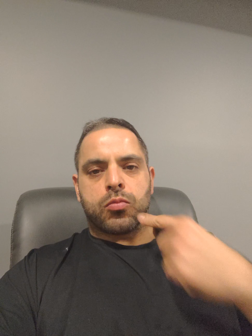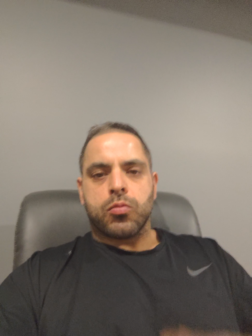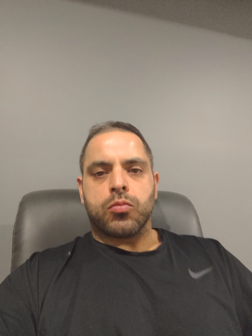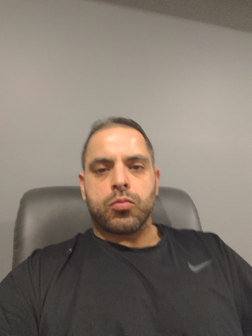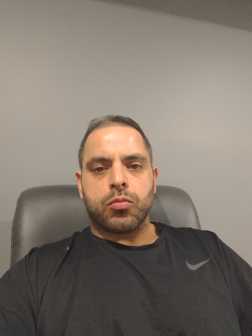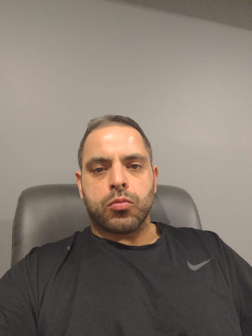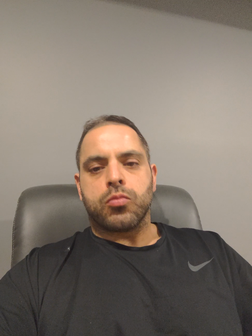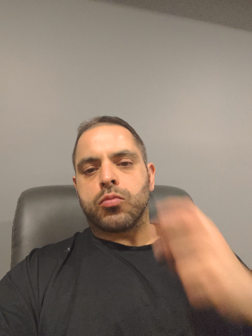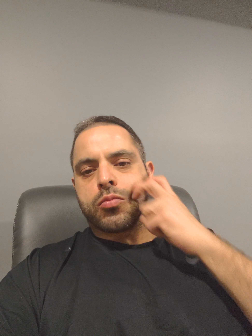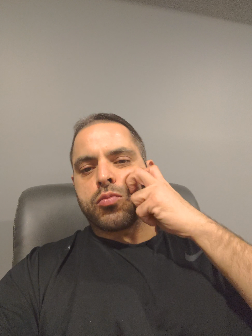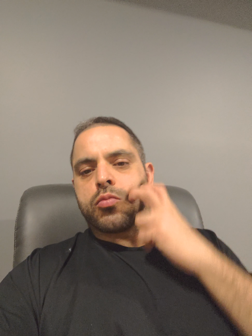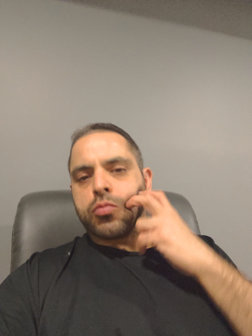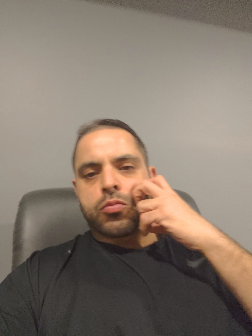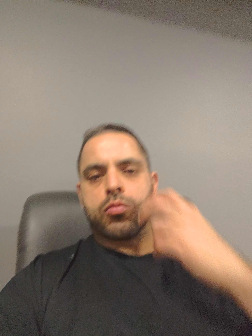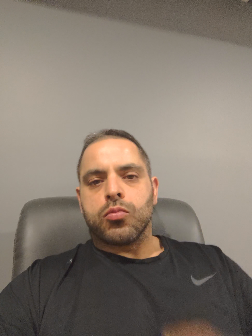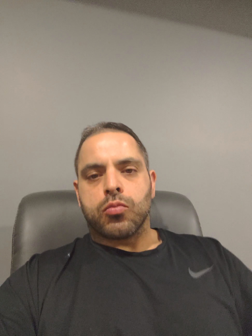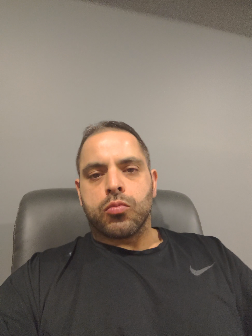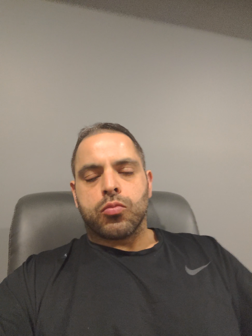gum